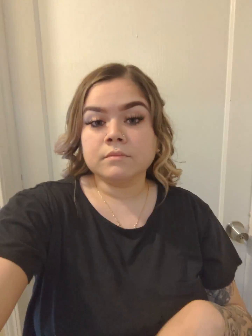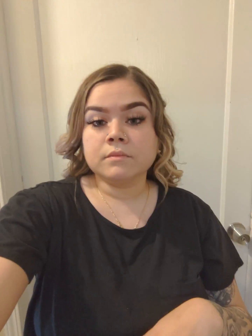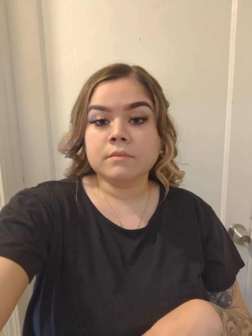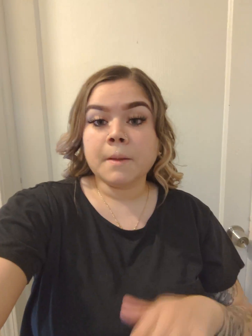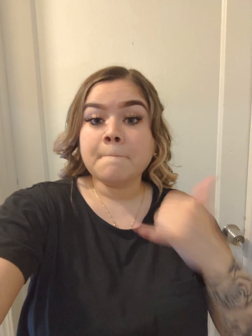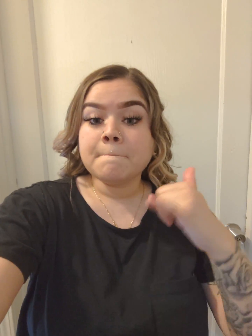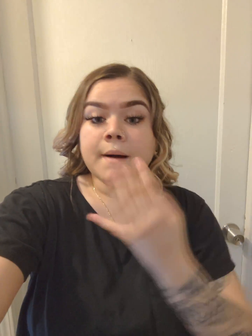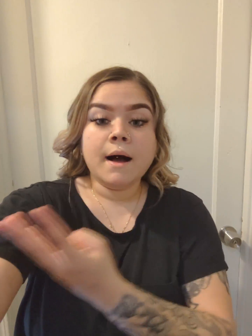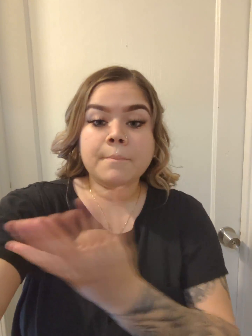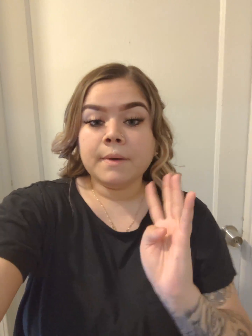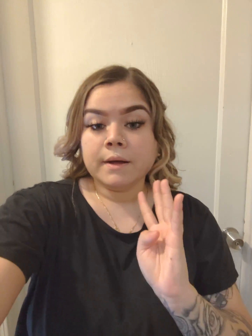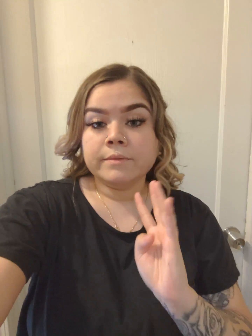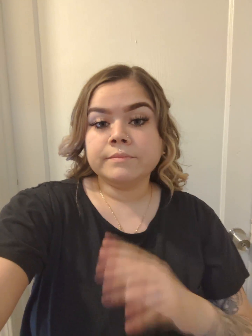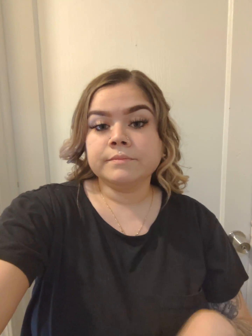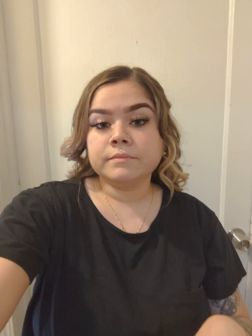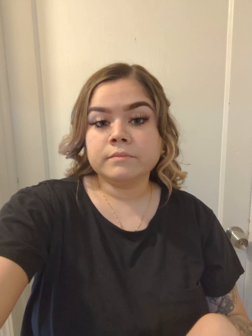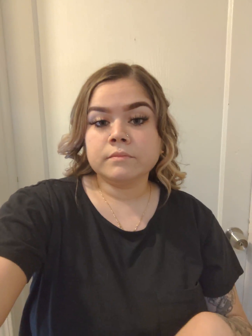playpen